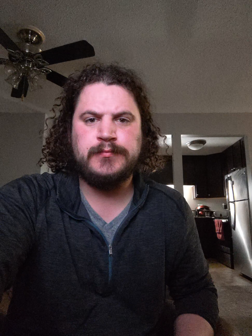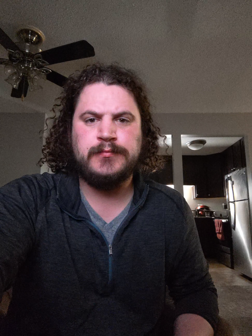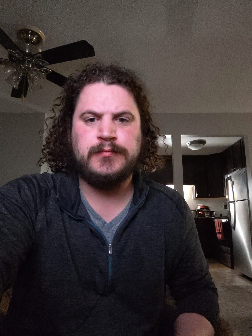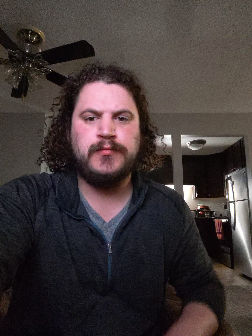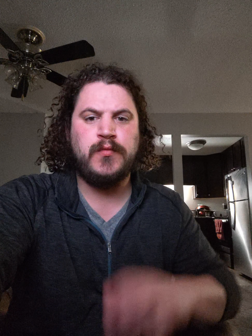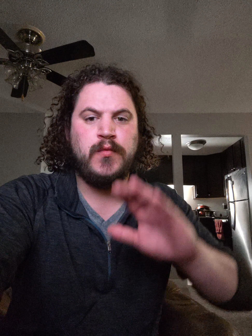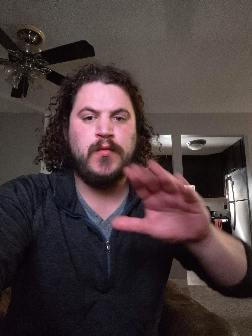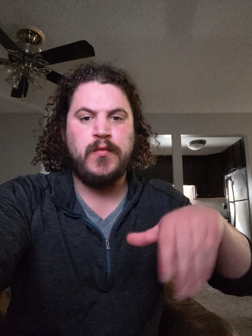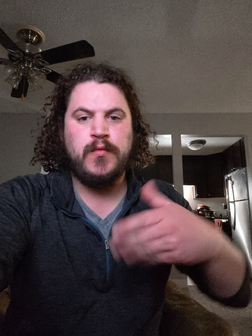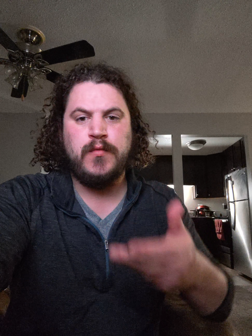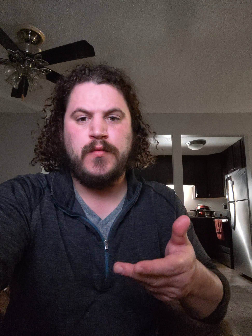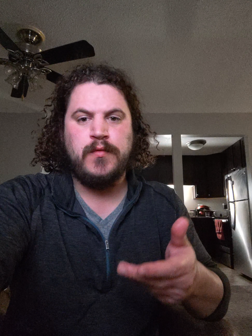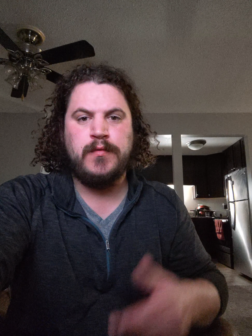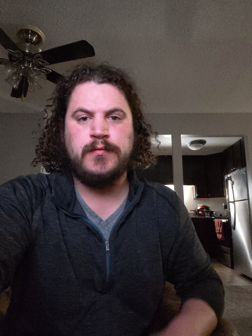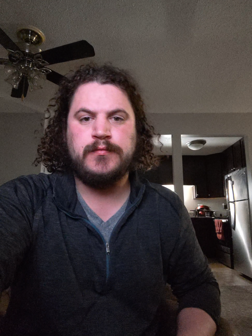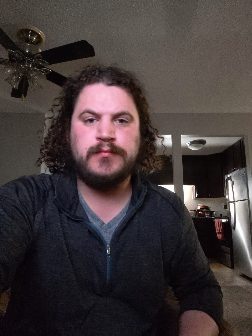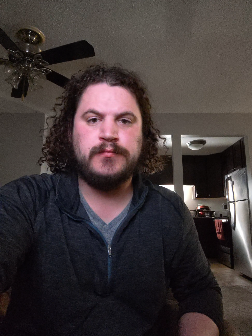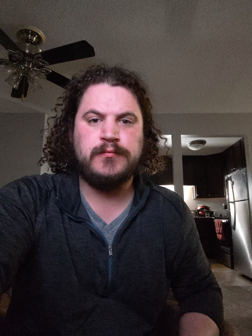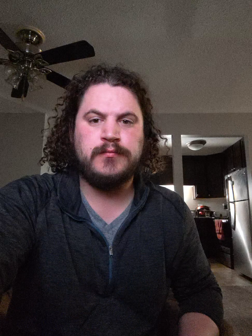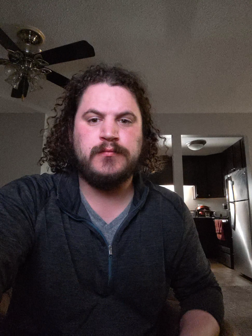all